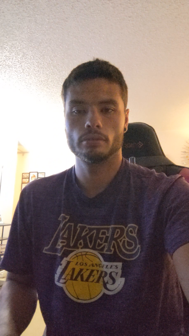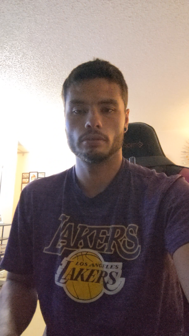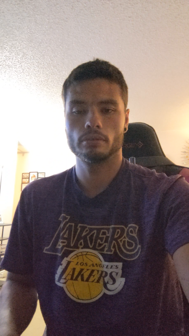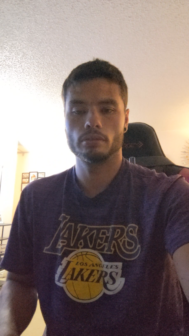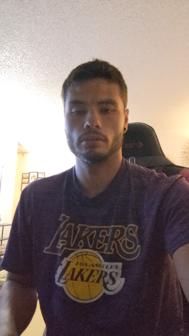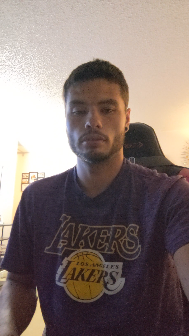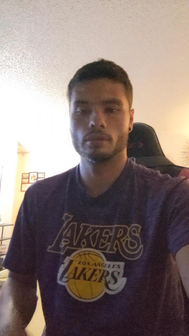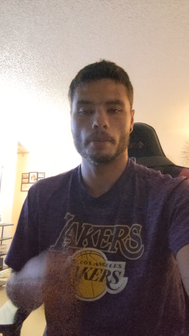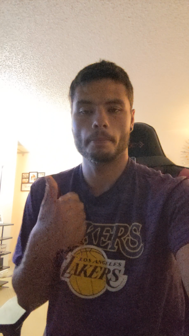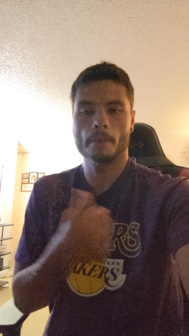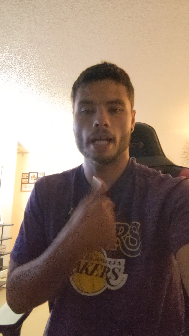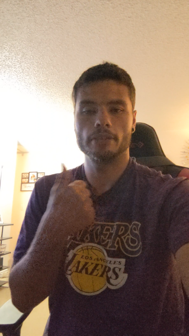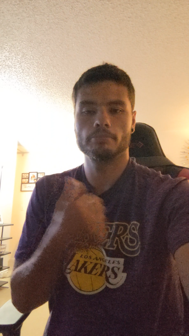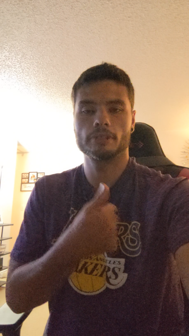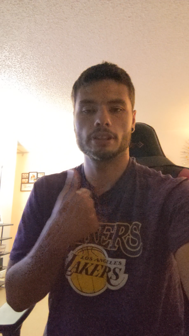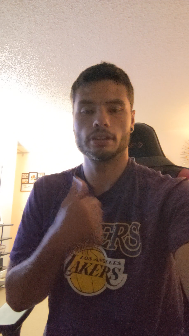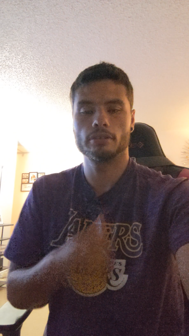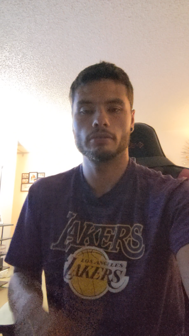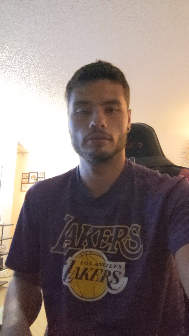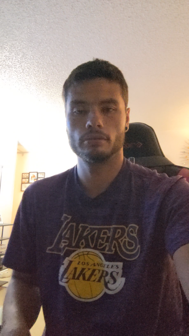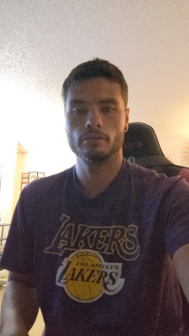basement